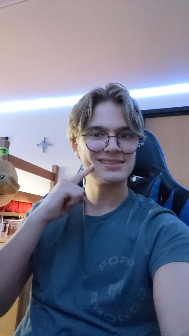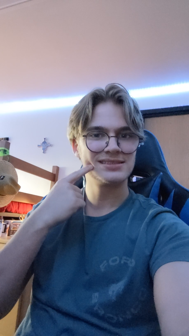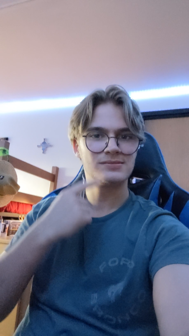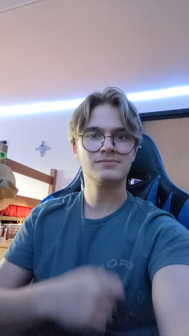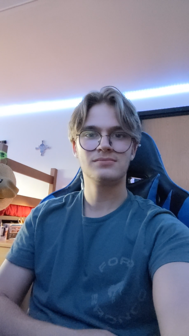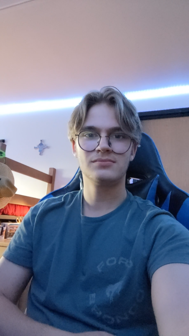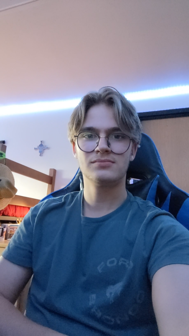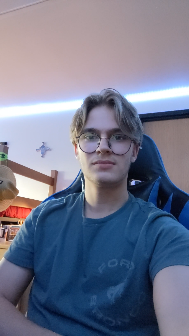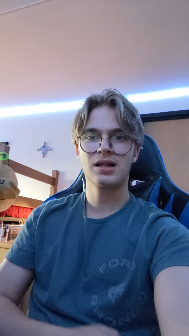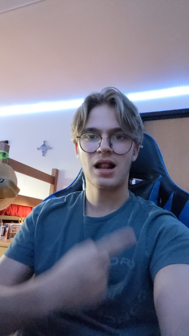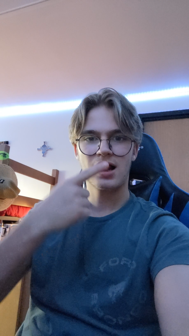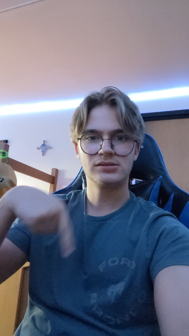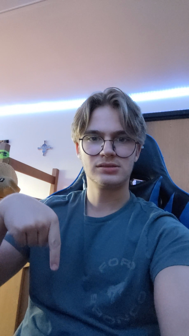cut